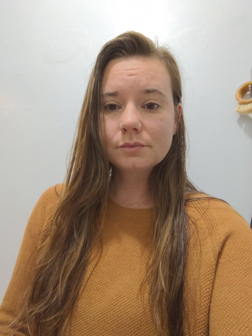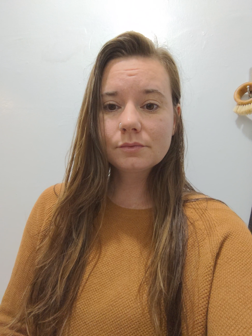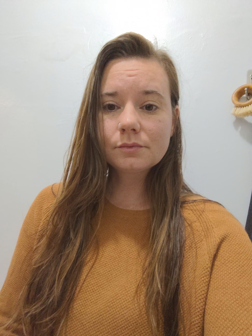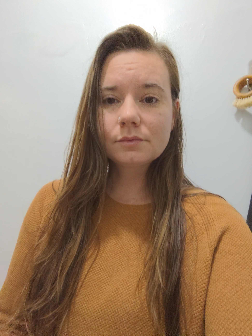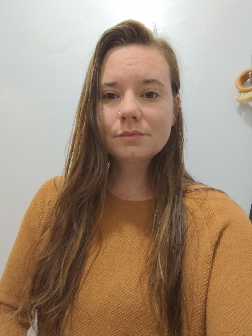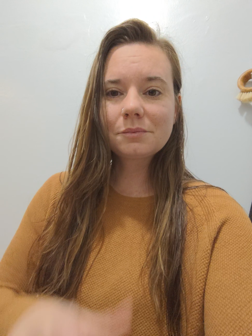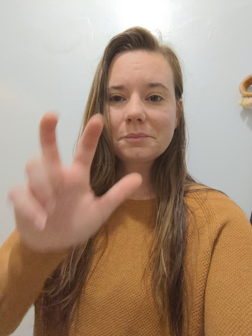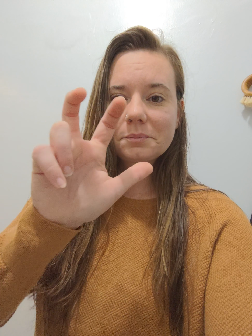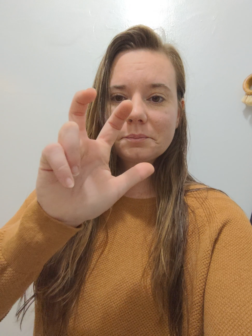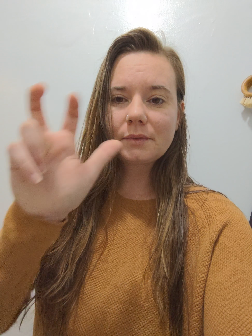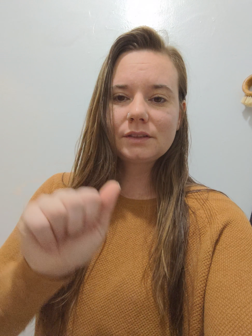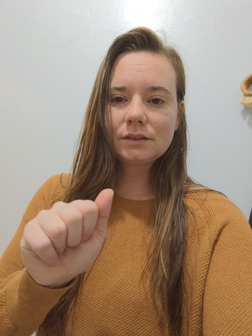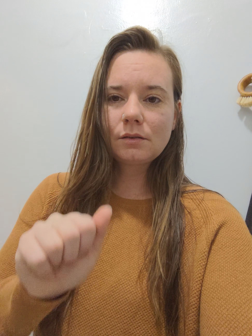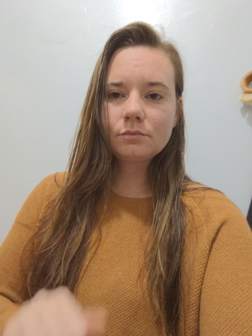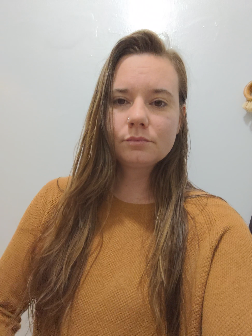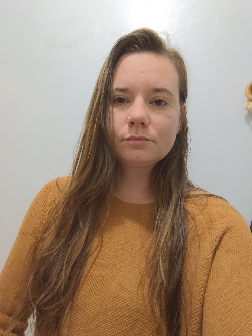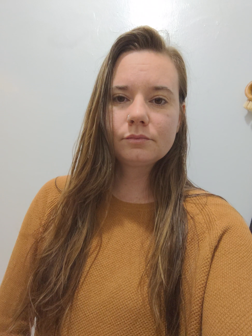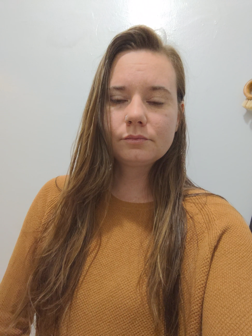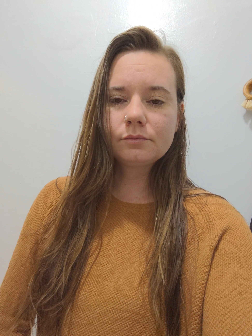pizza